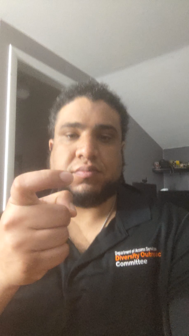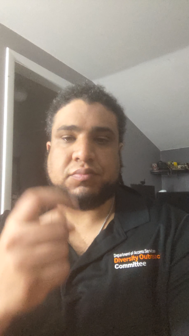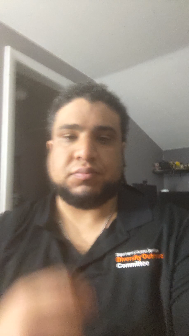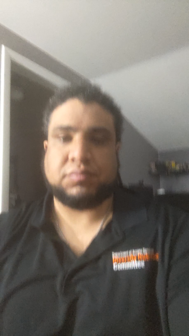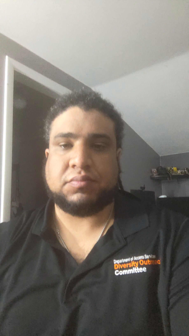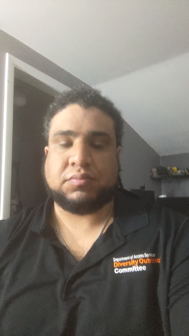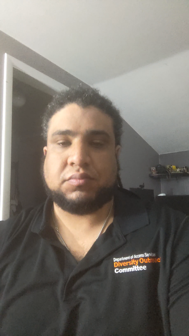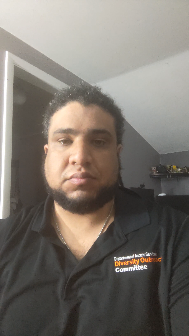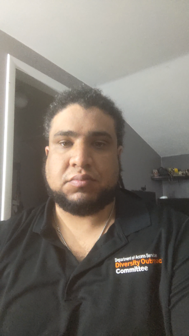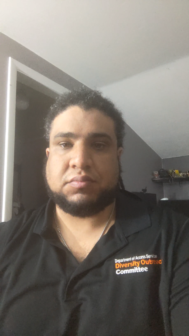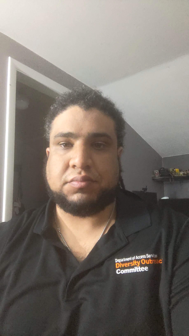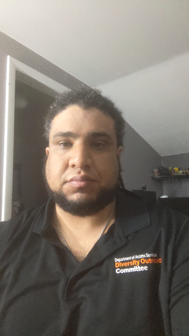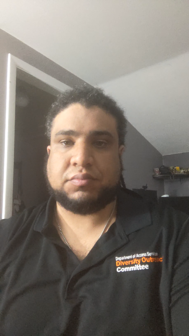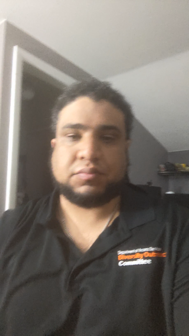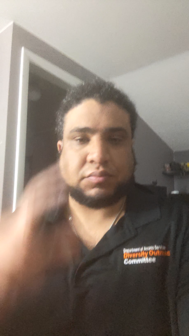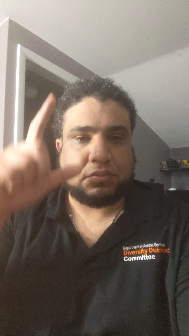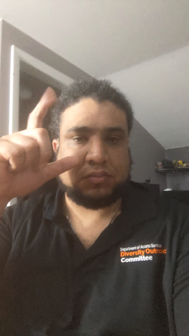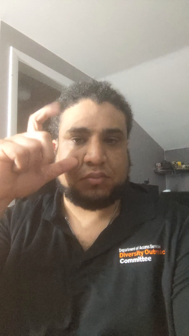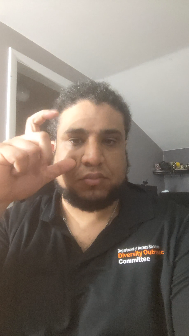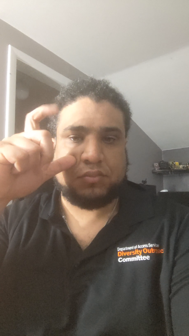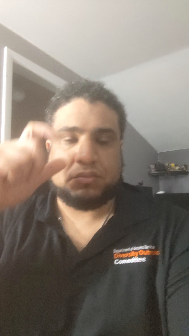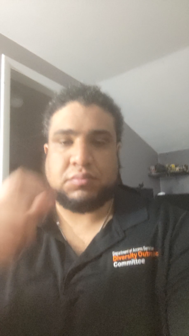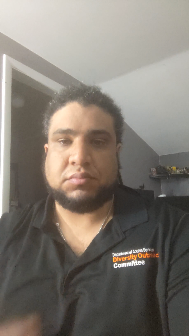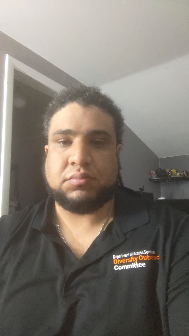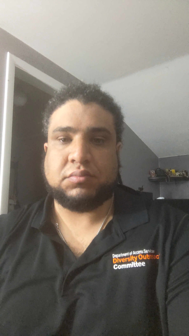camera